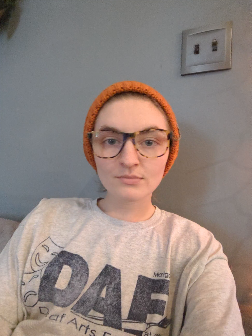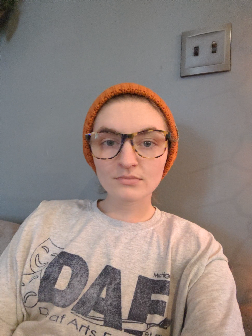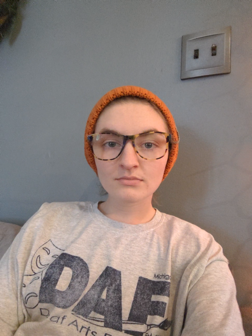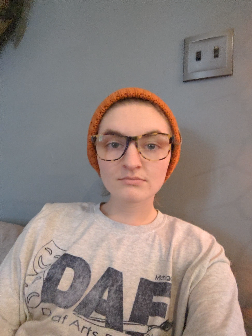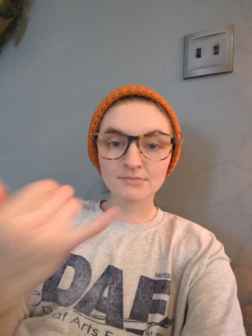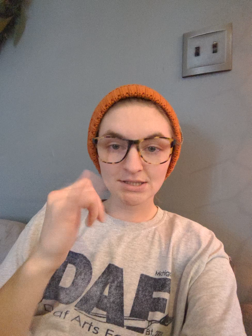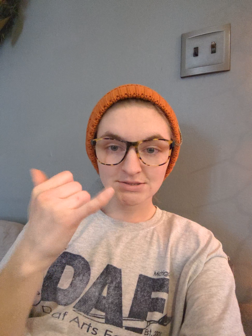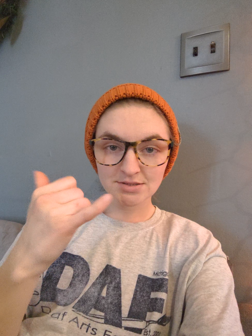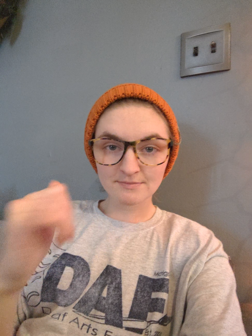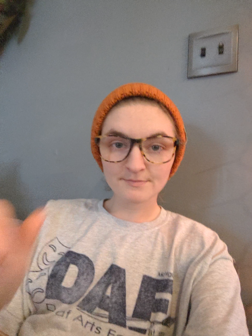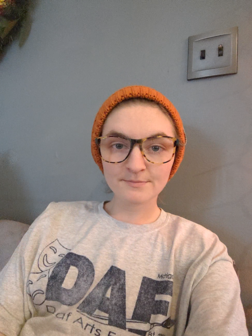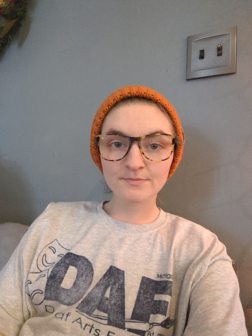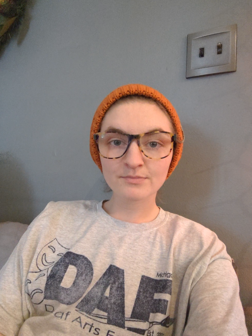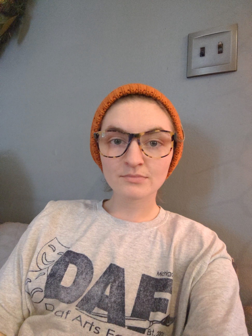yellow